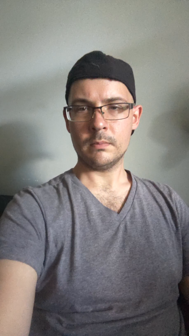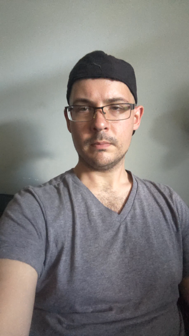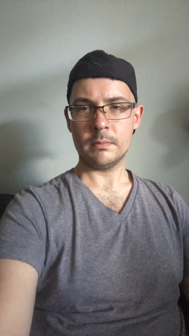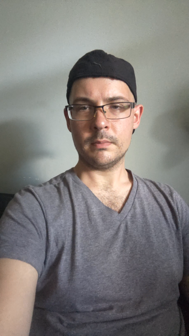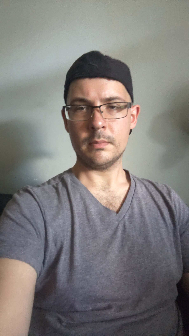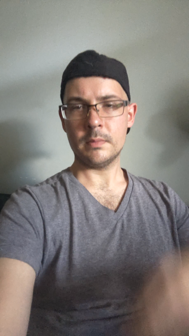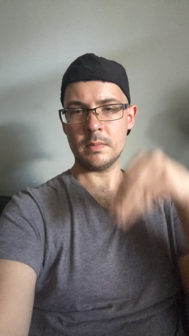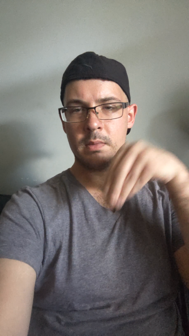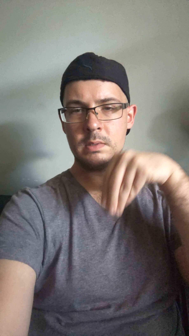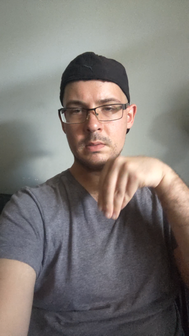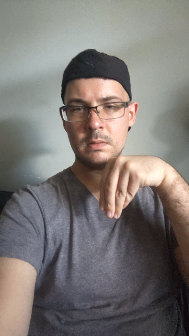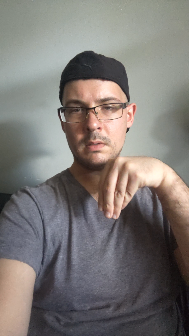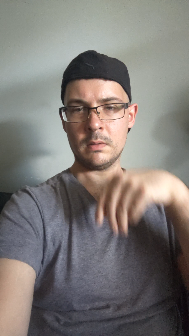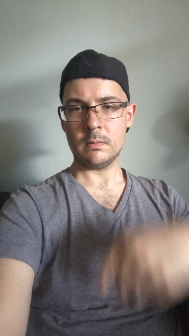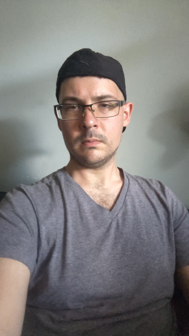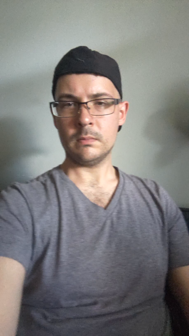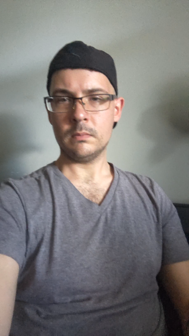inside